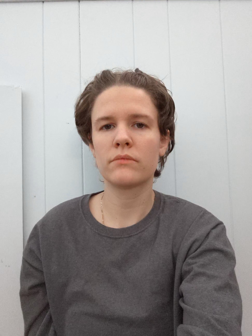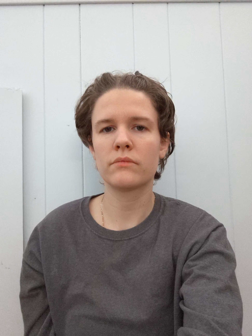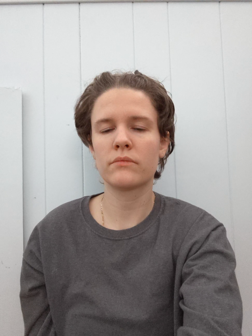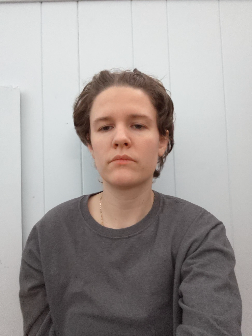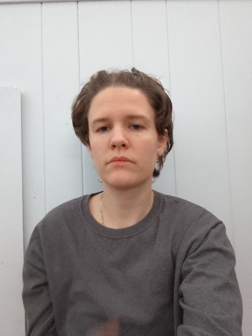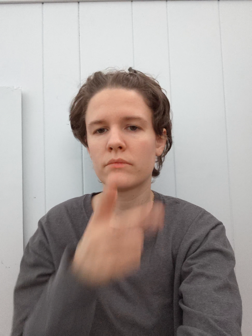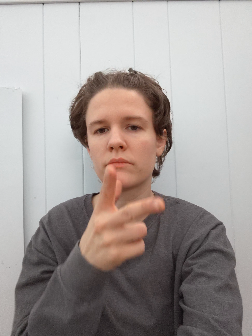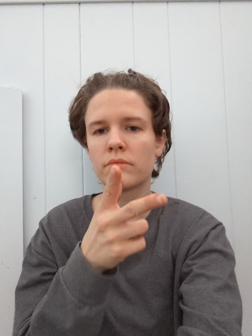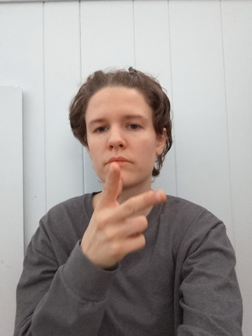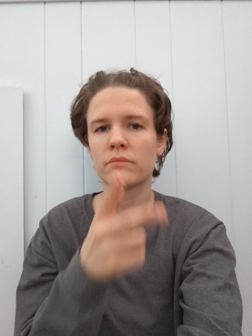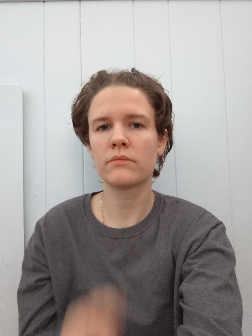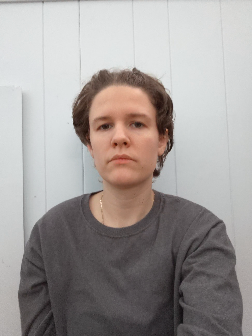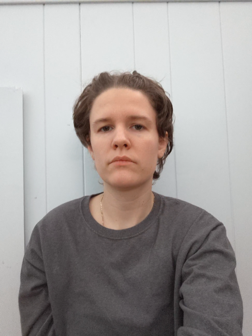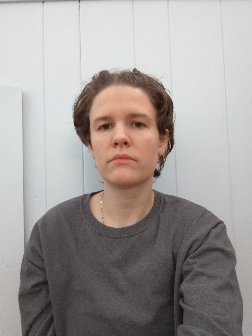hen